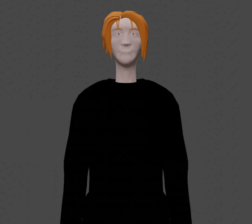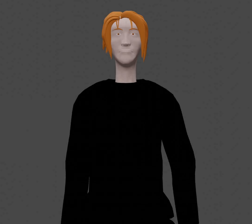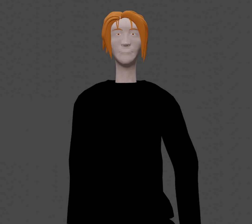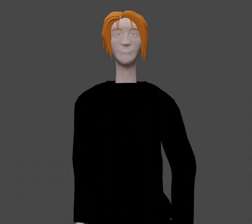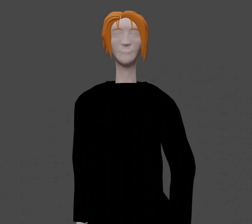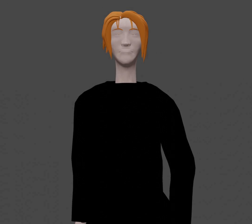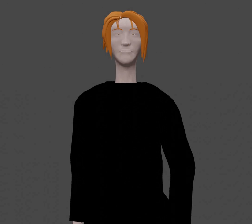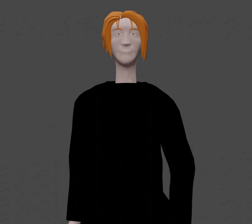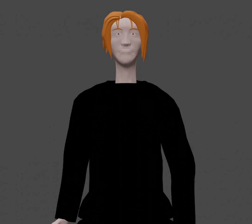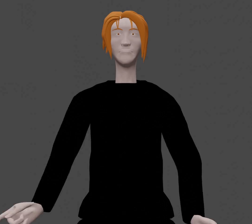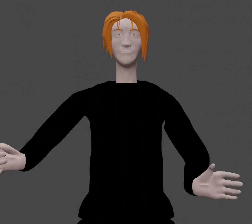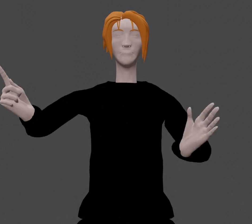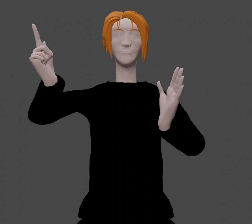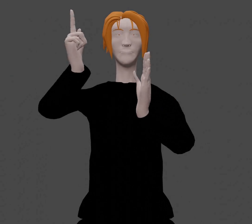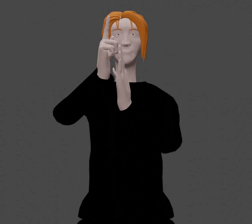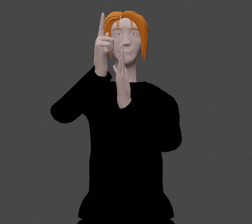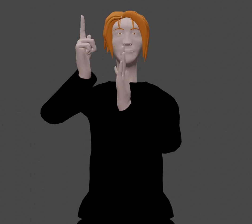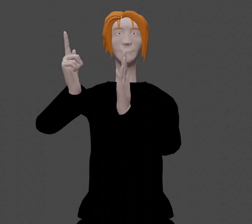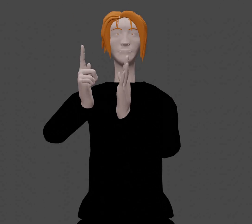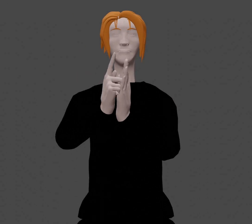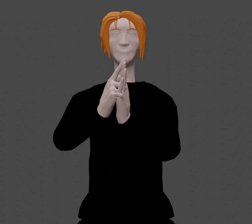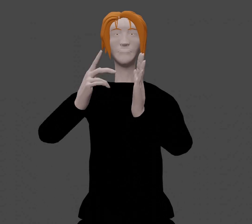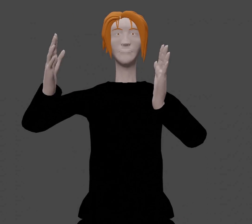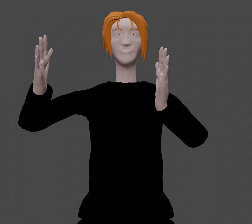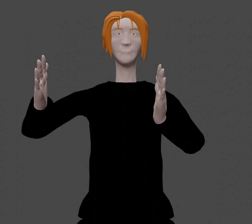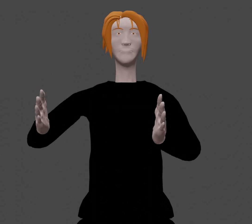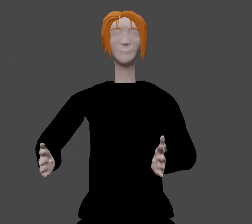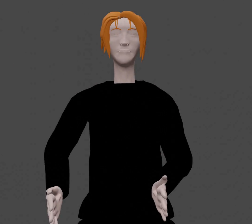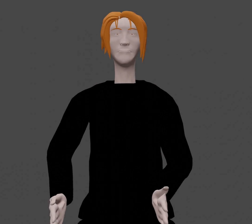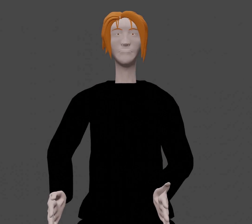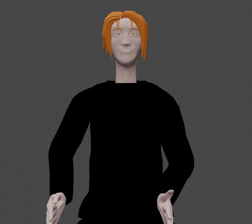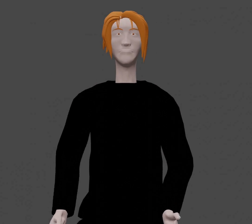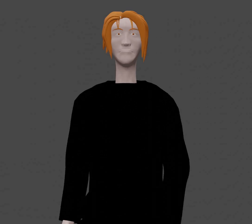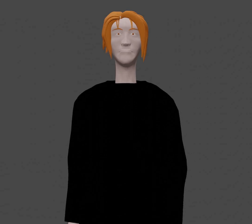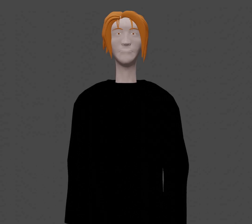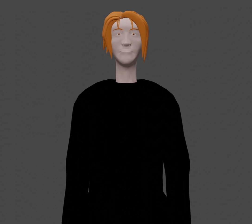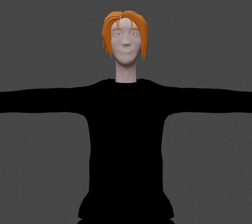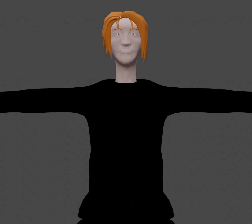Attorney